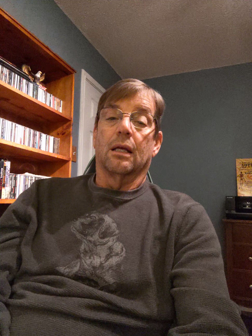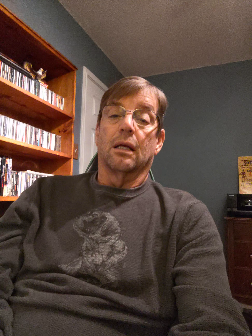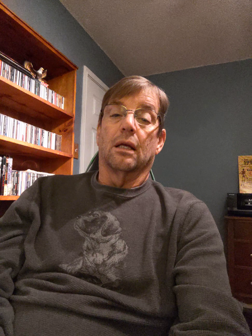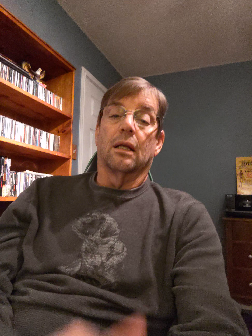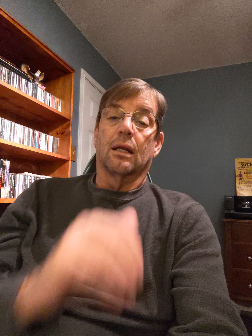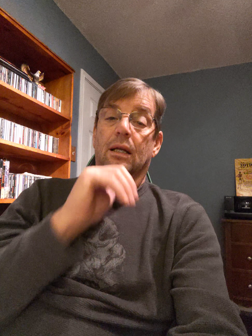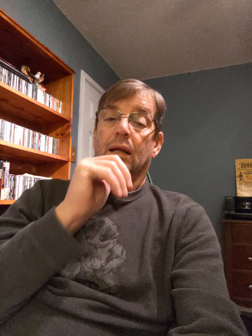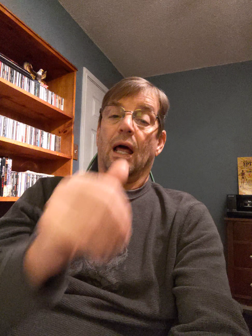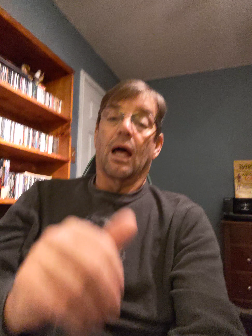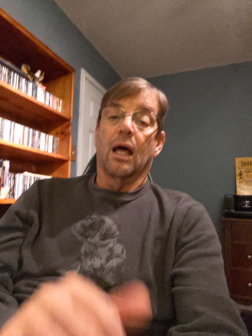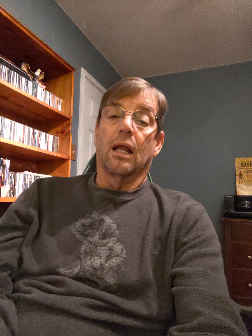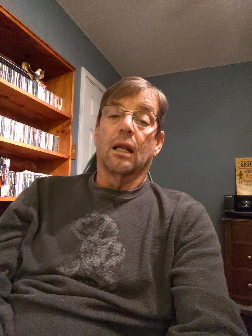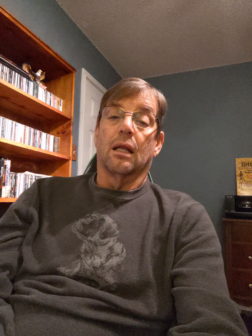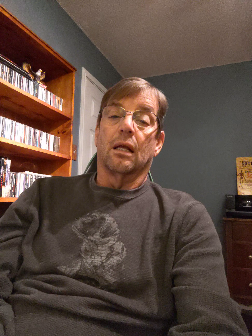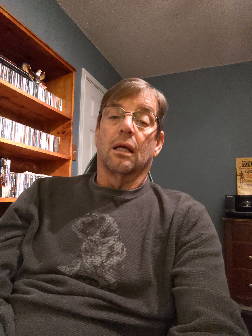not